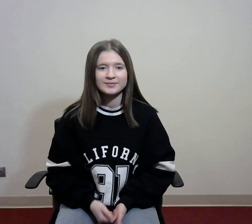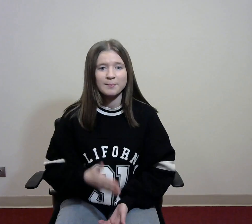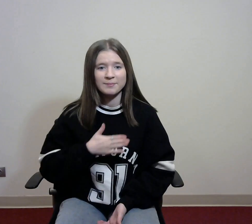mən